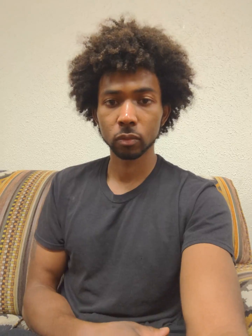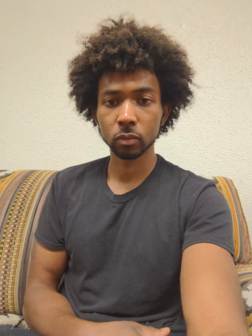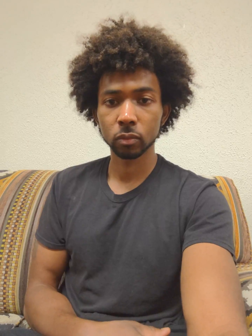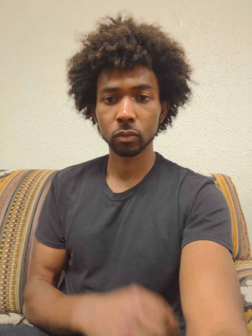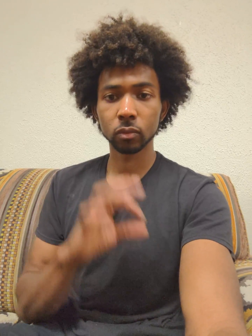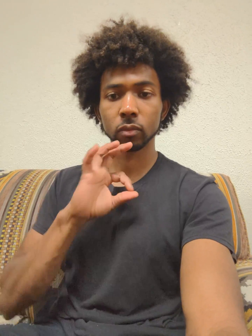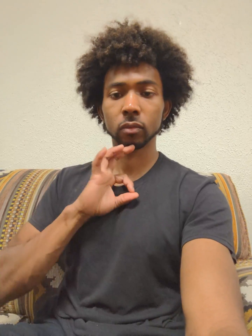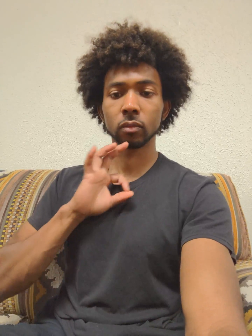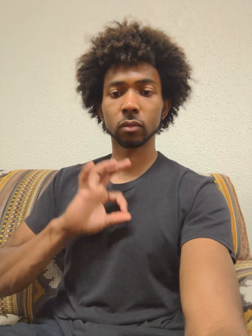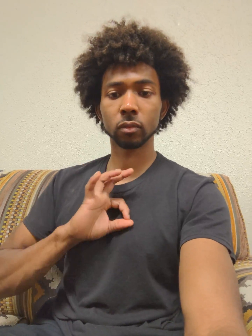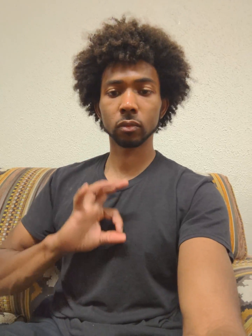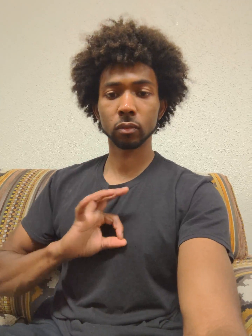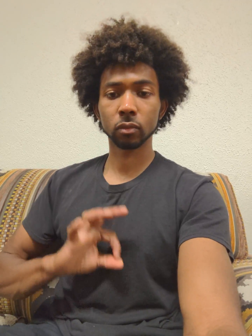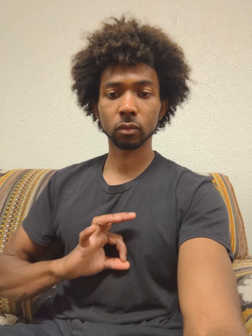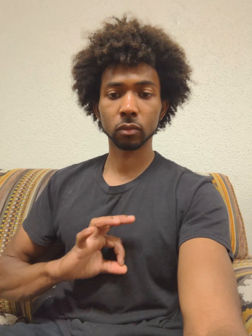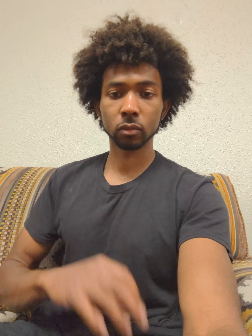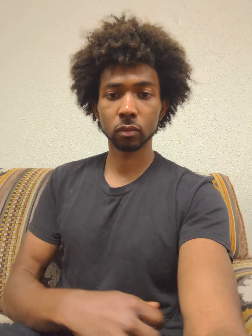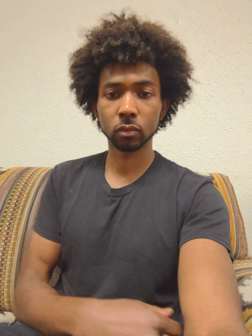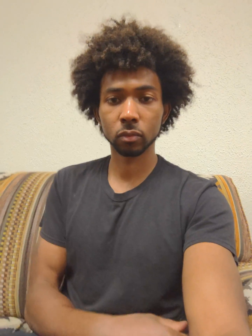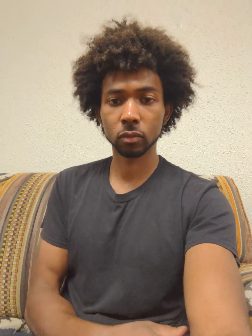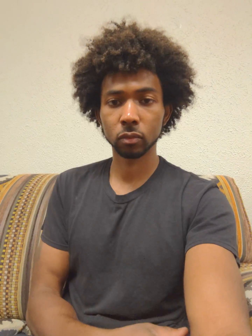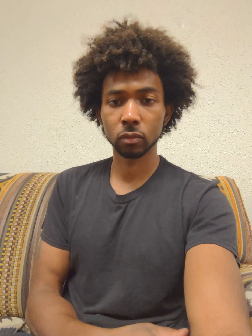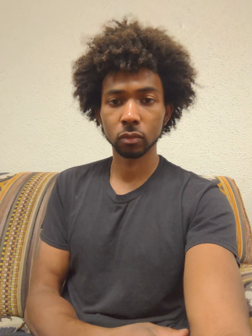button